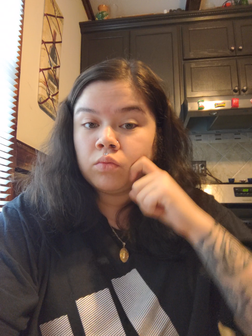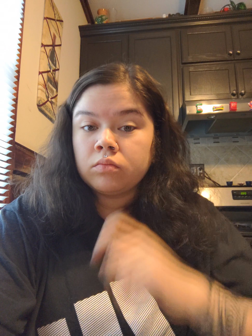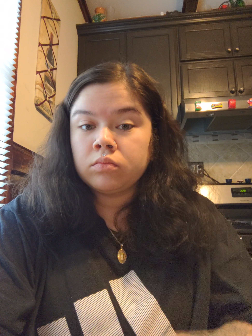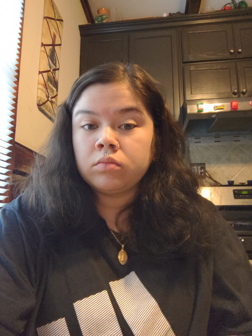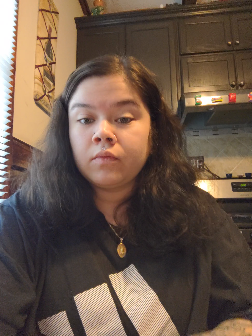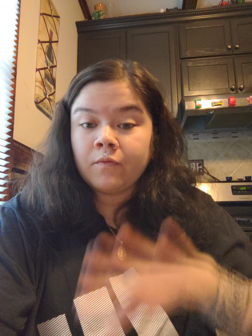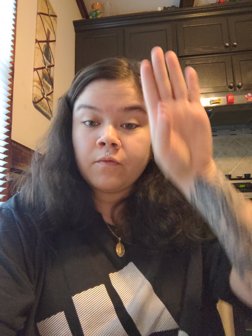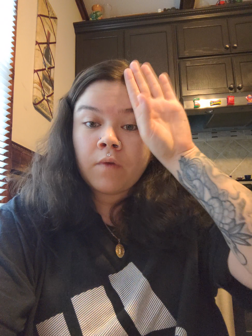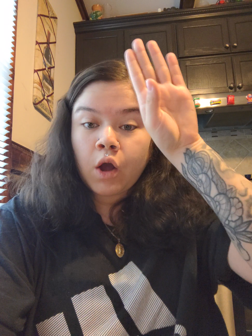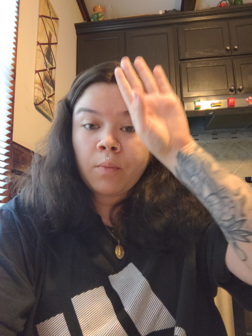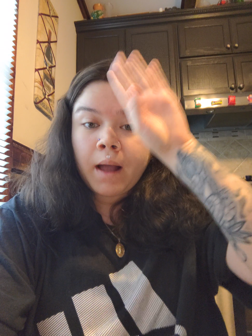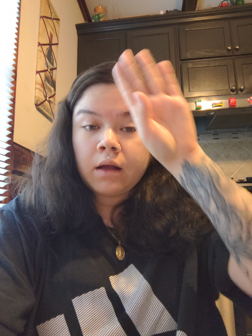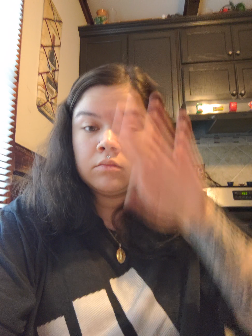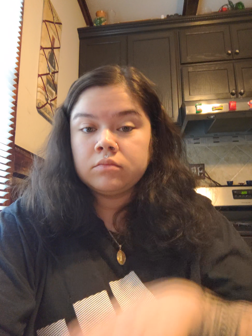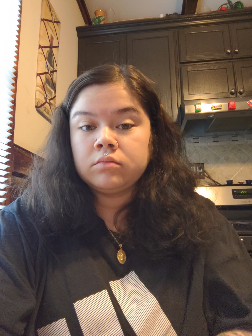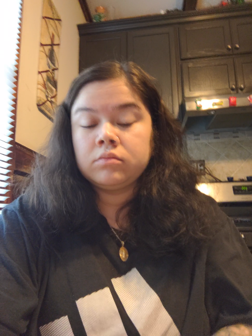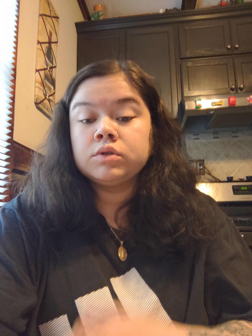fireman